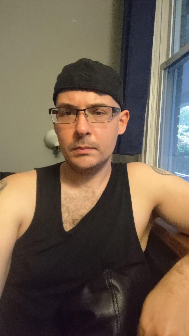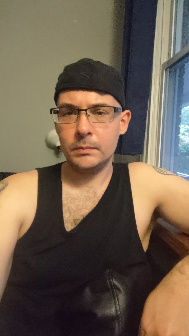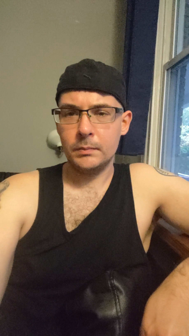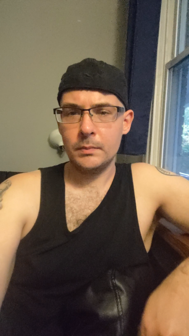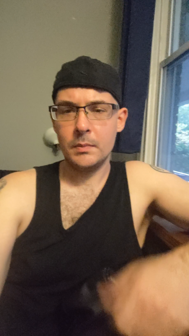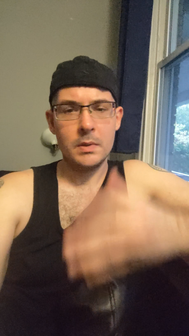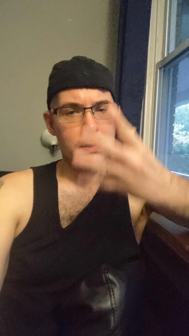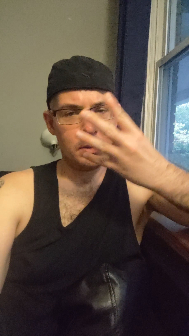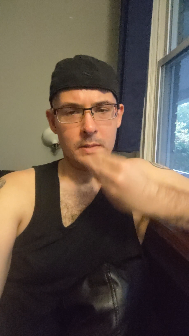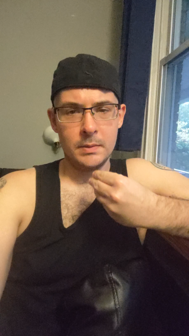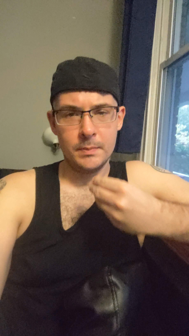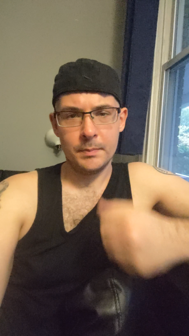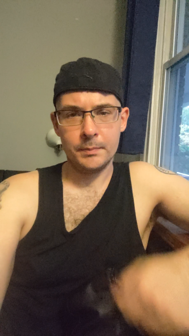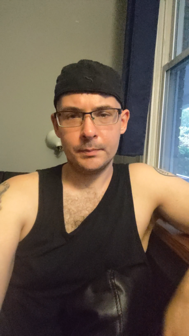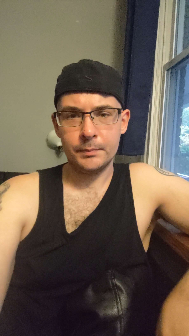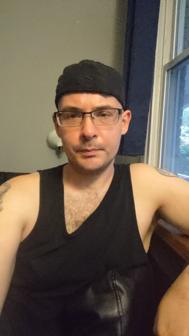asleep